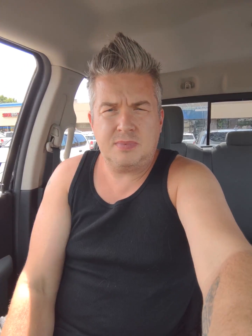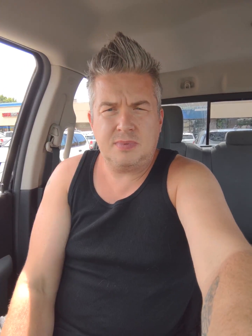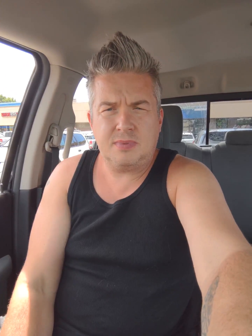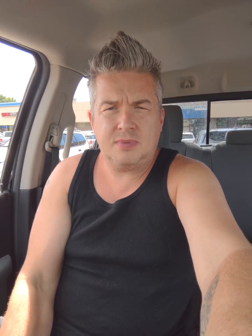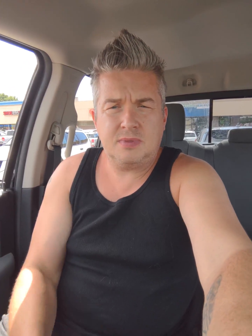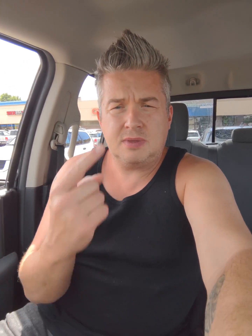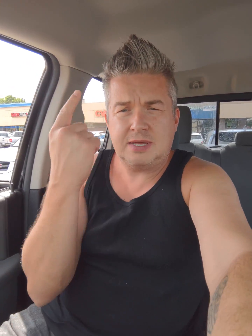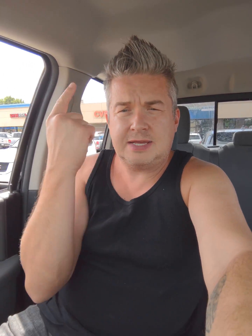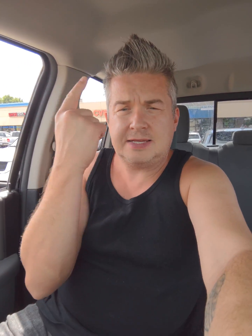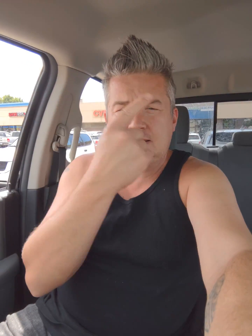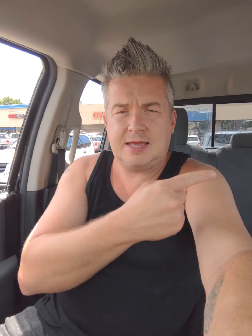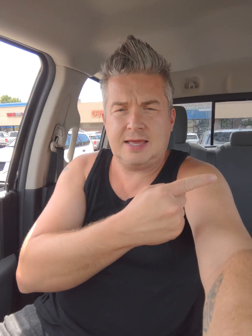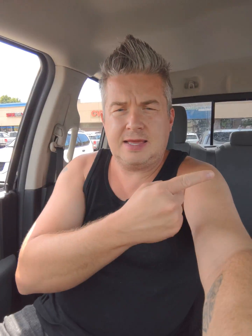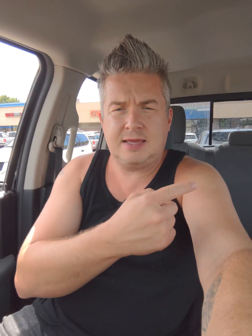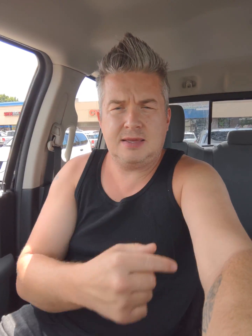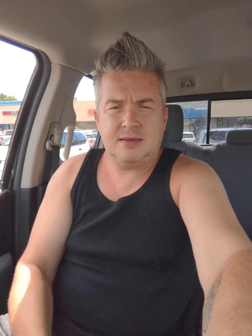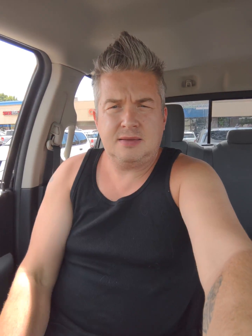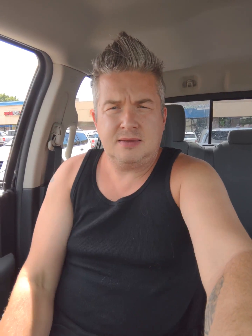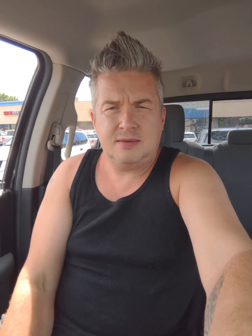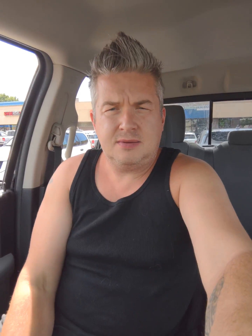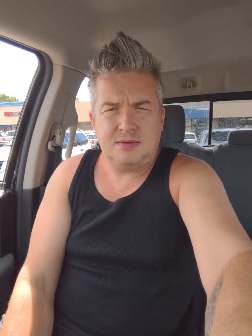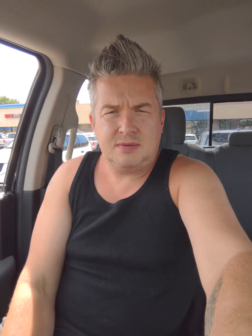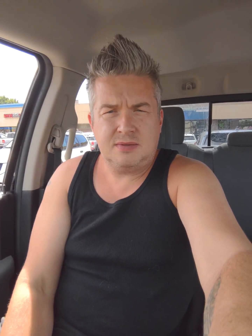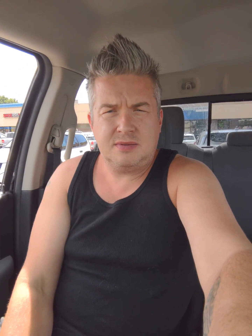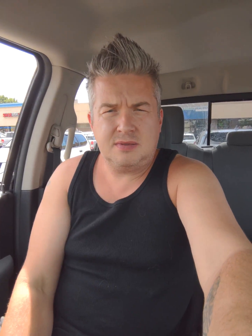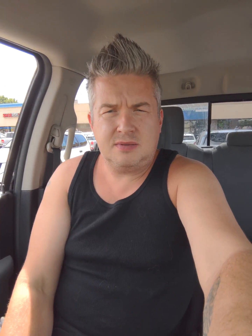day